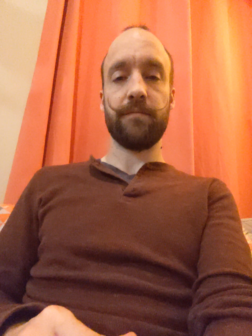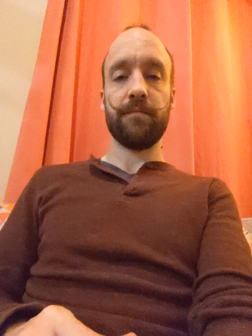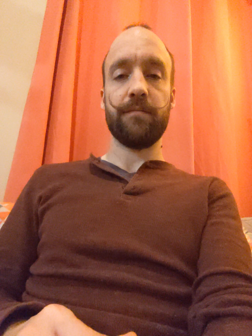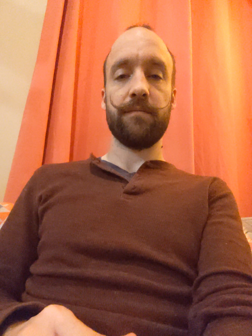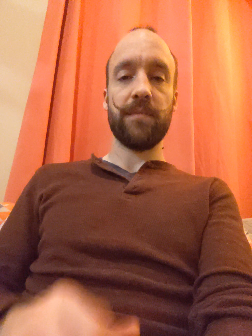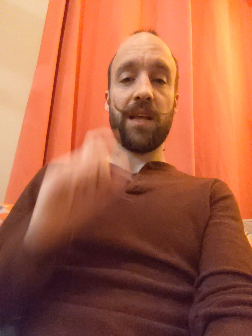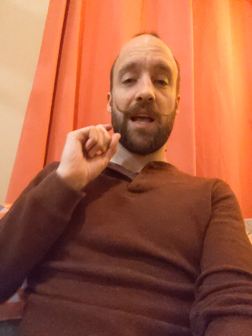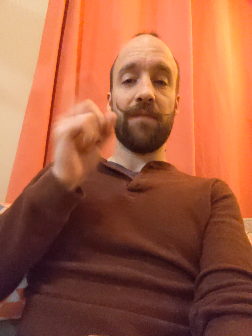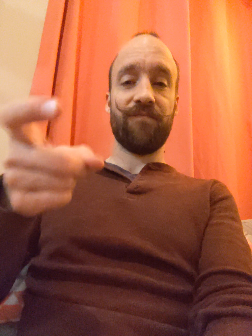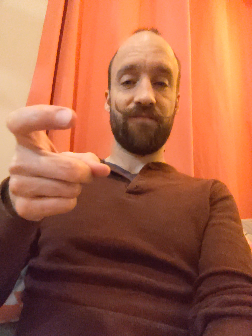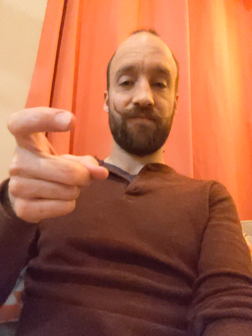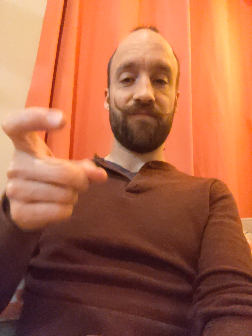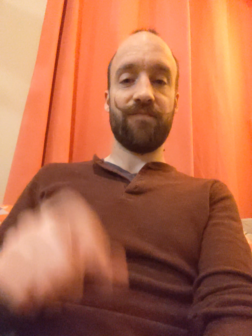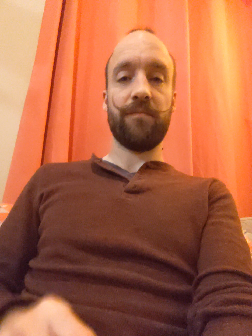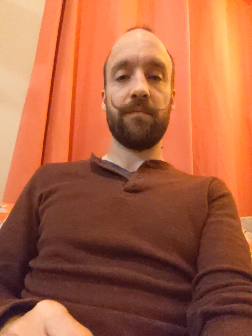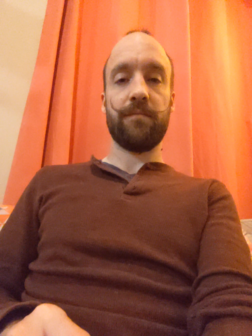gift